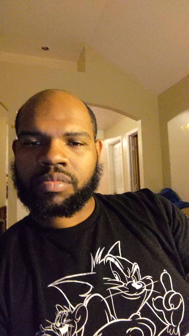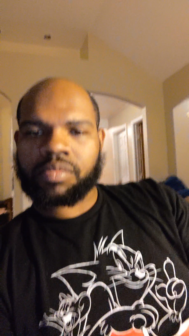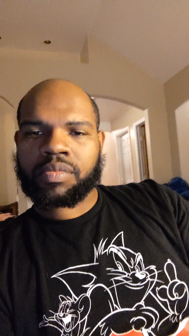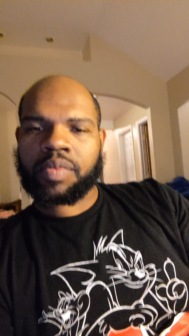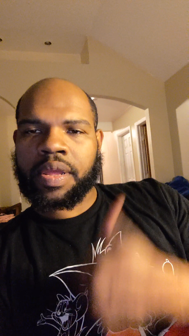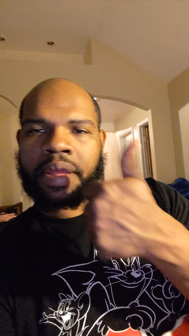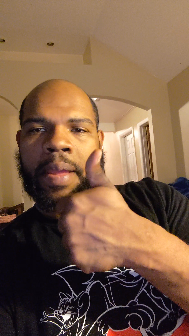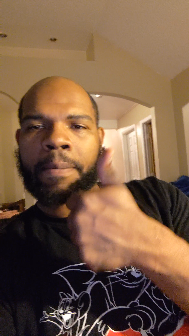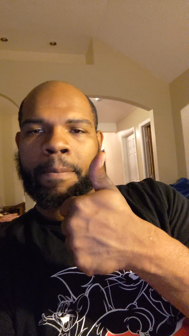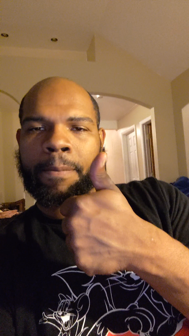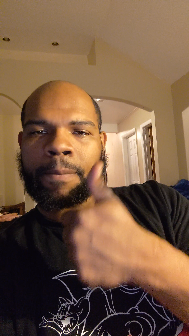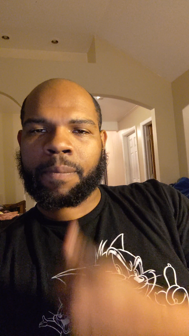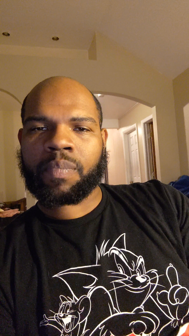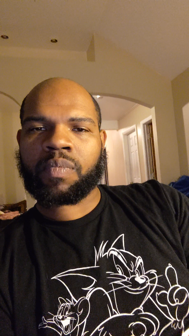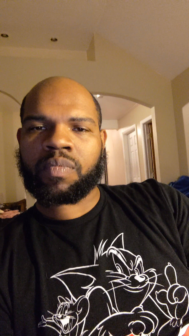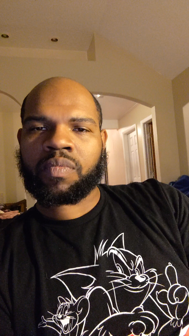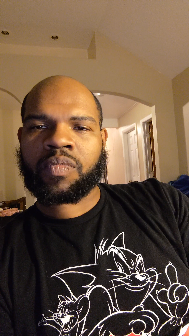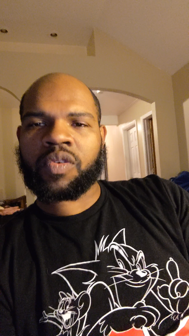game